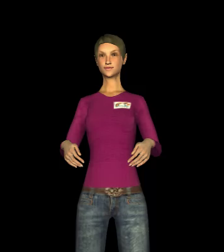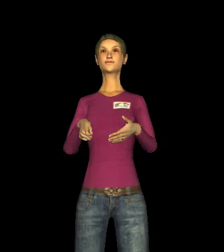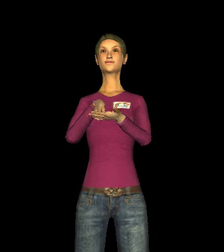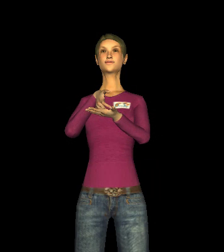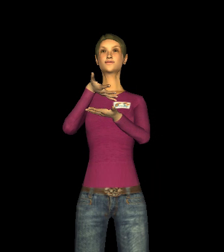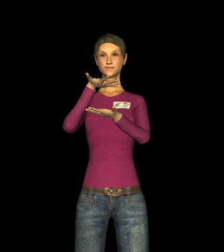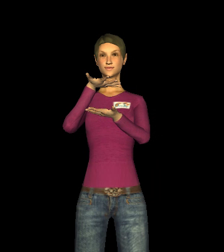باهض